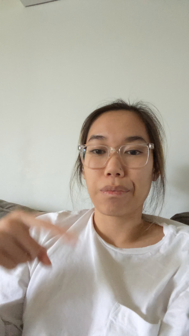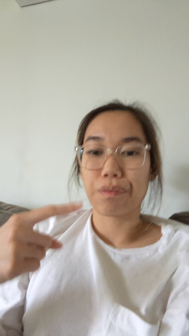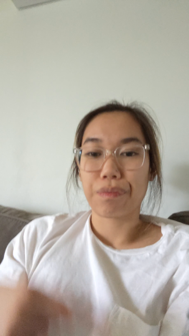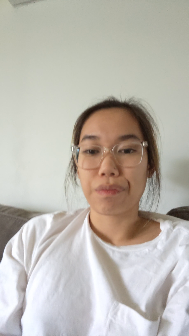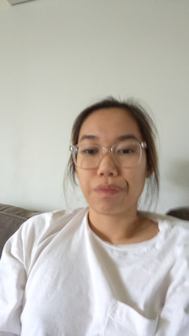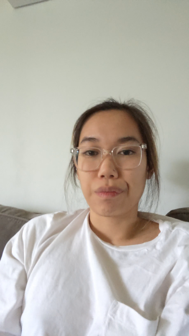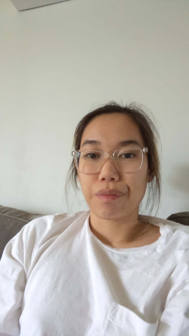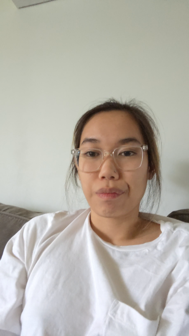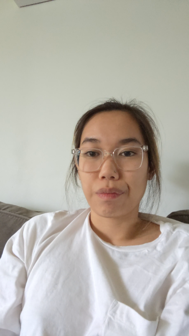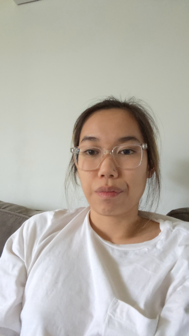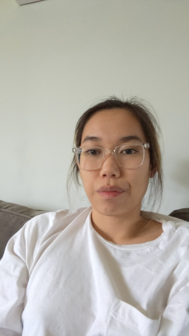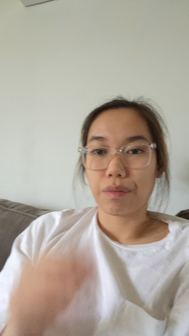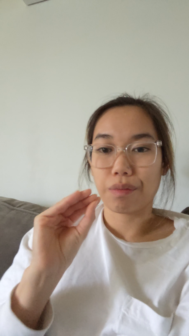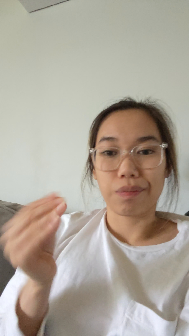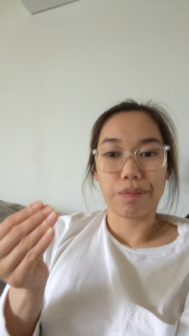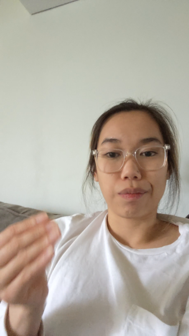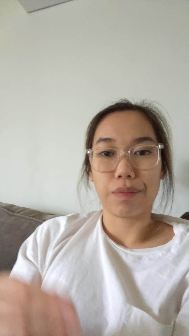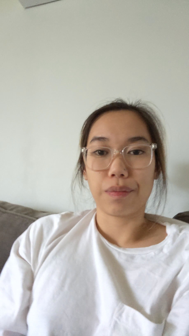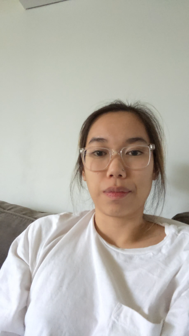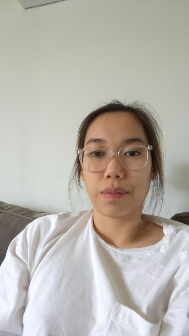none